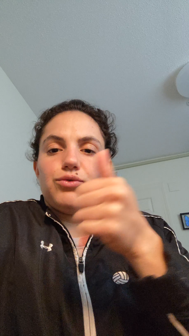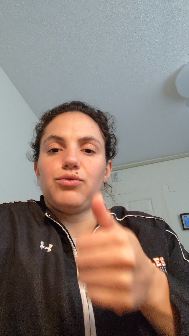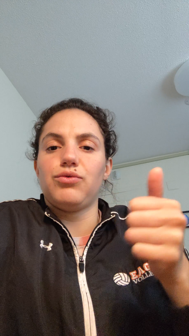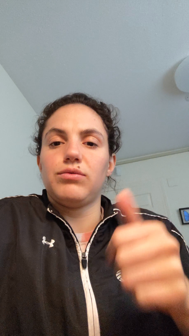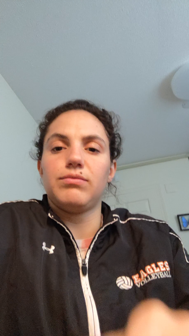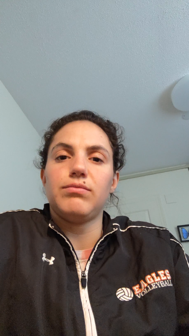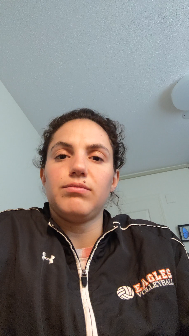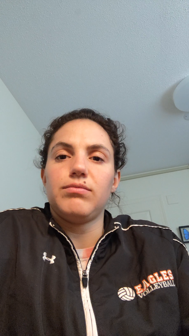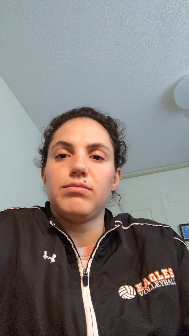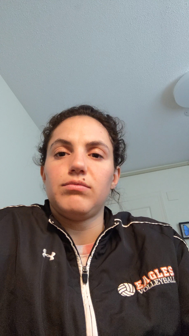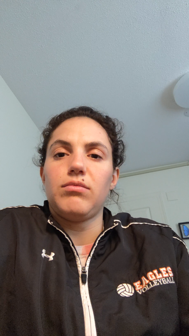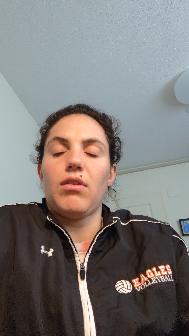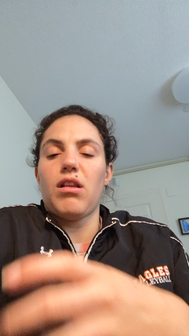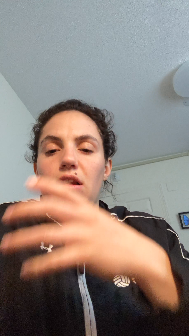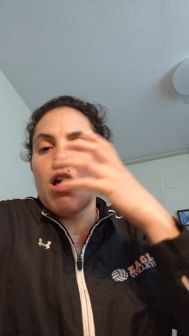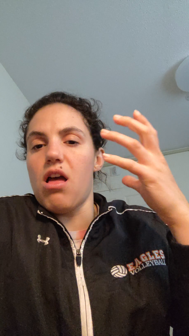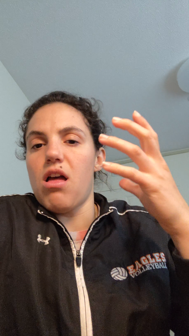a lot